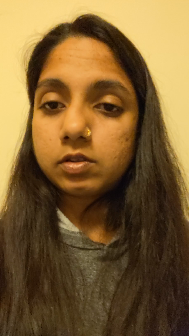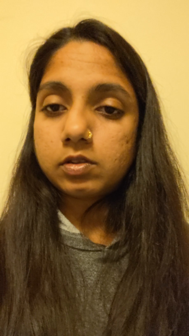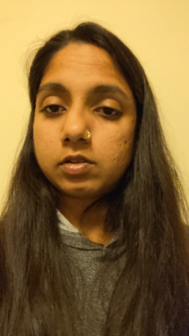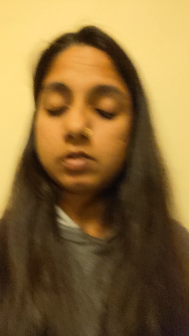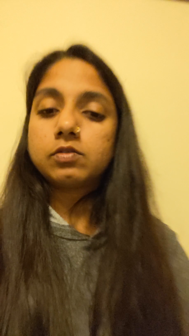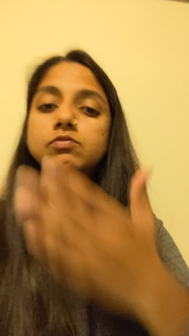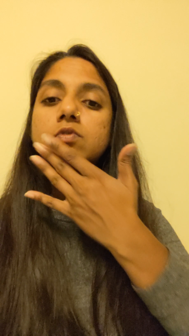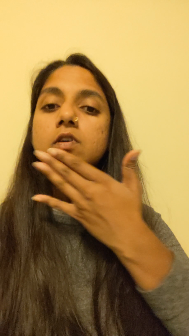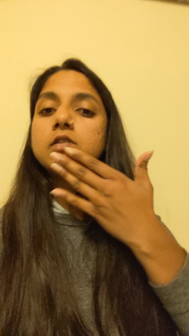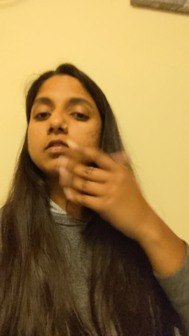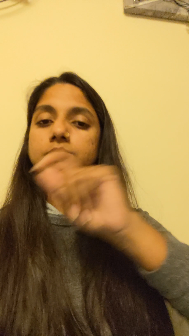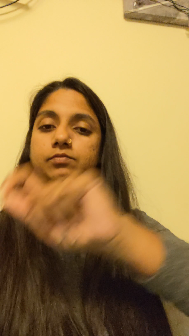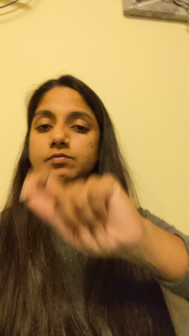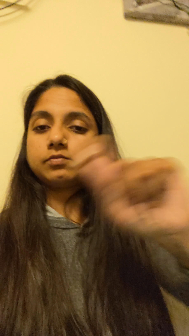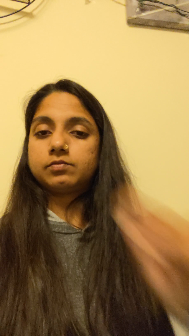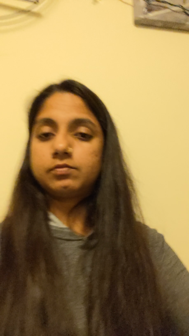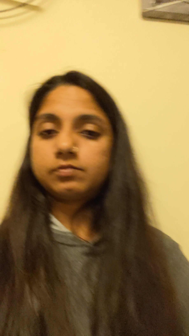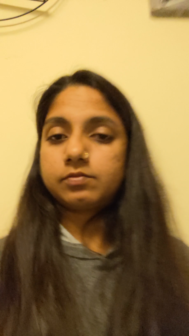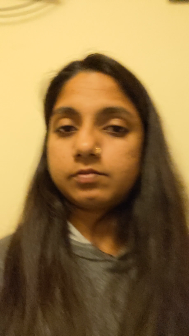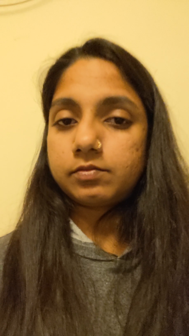crayon